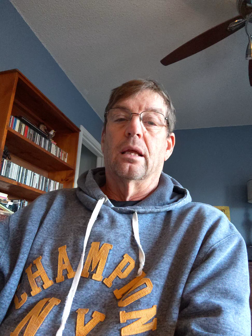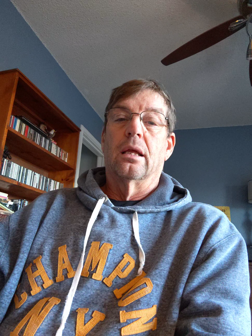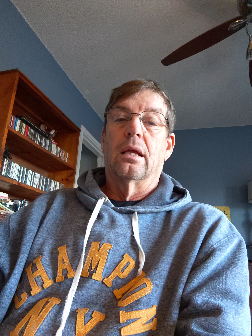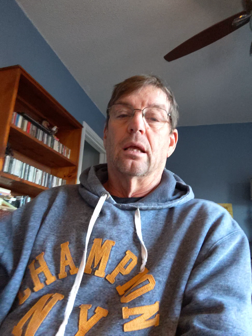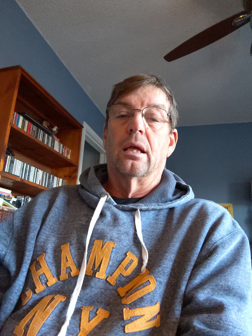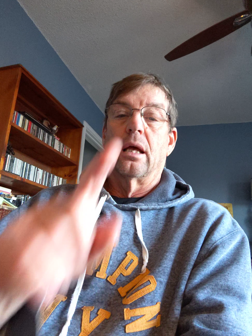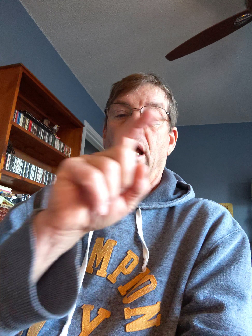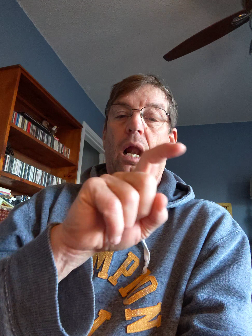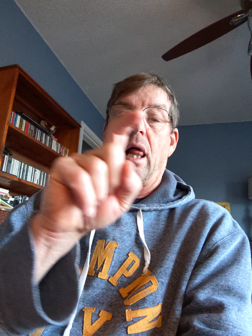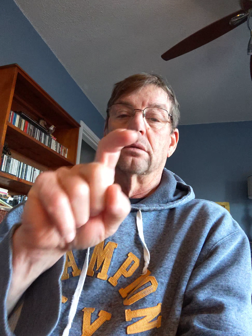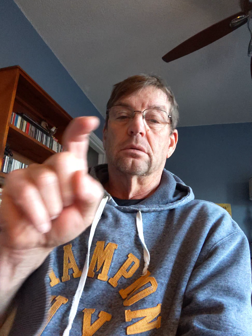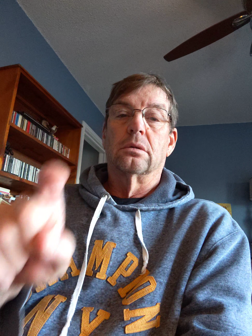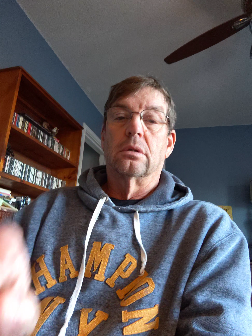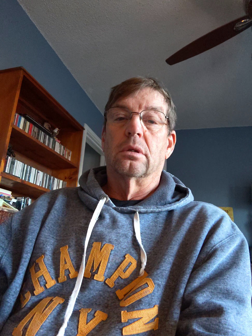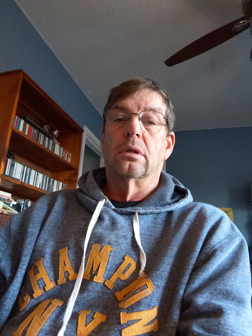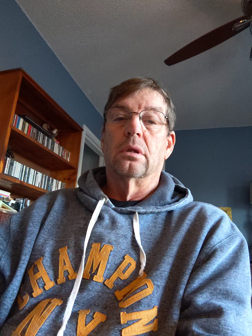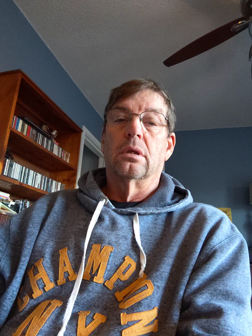closet